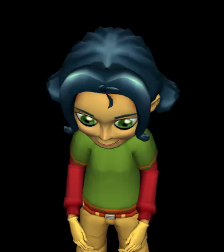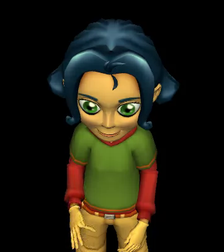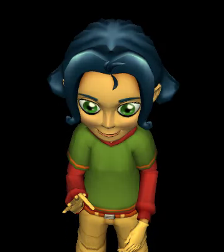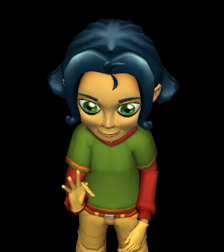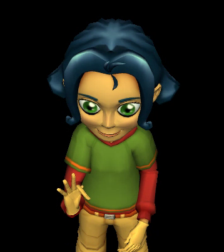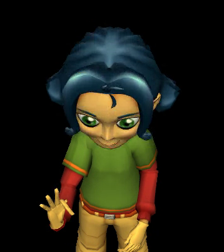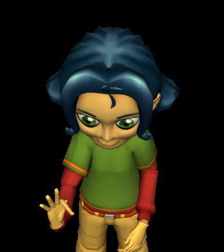فرنسا